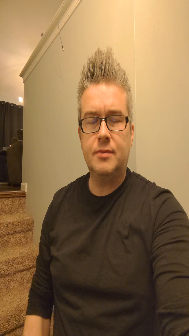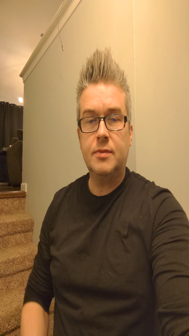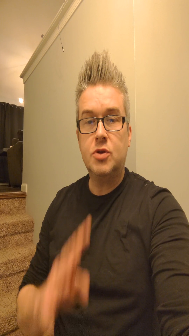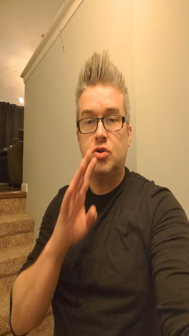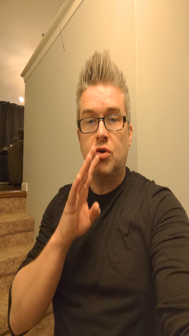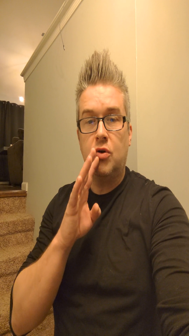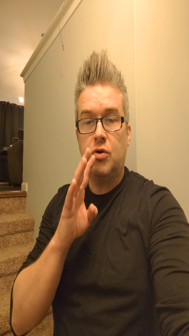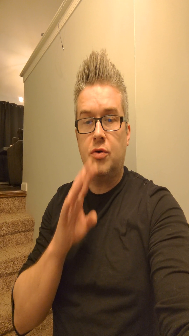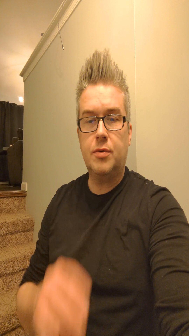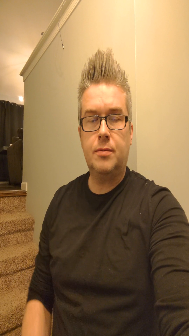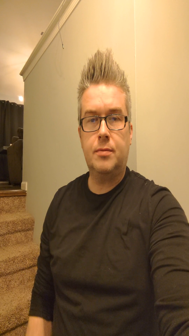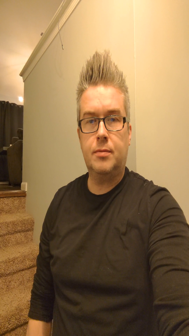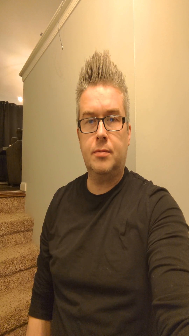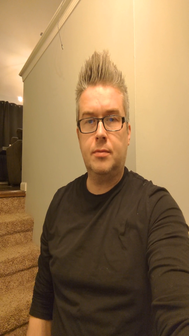talk